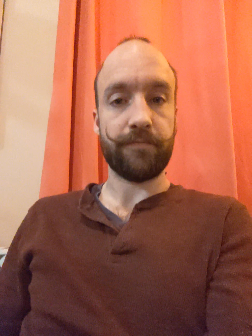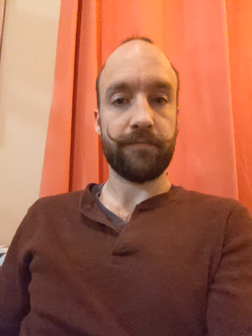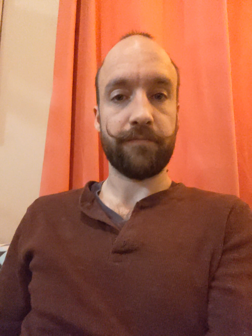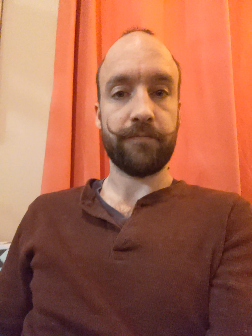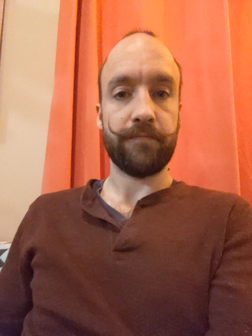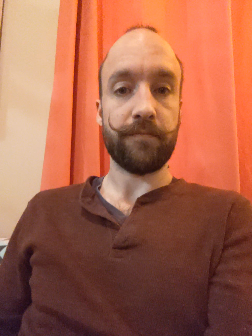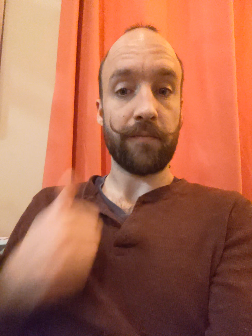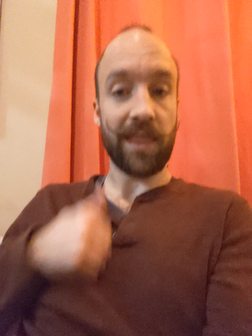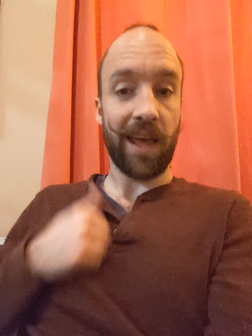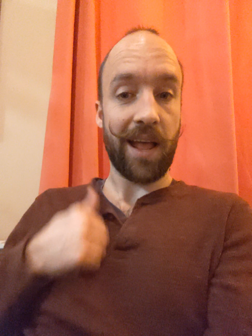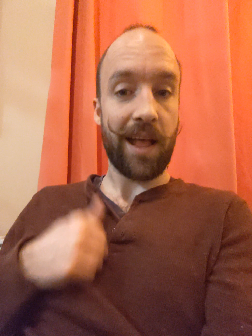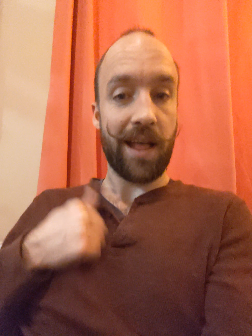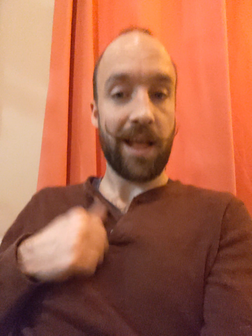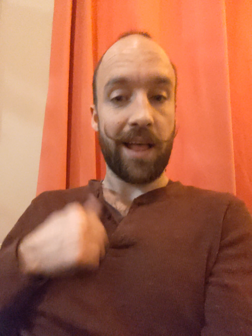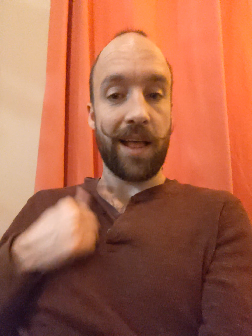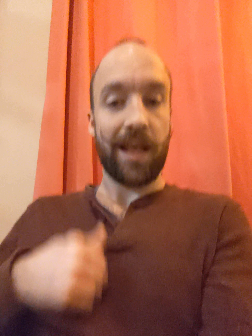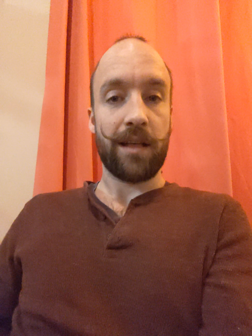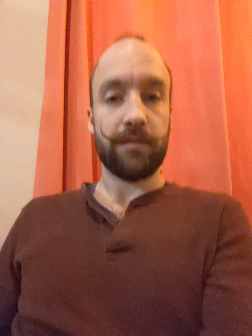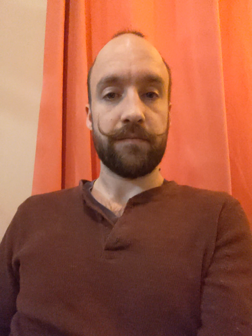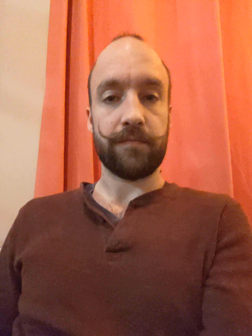bath